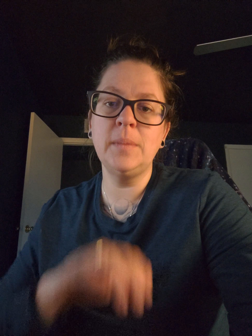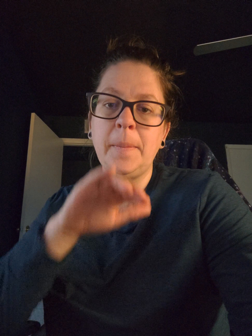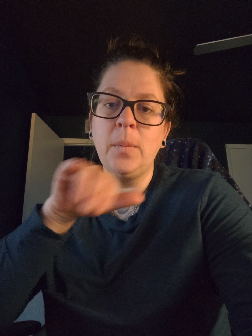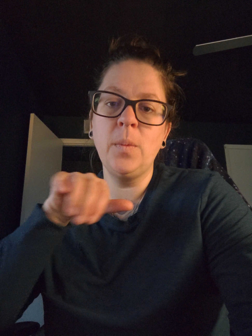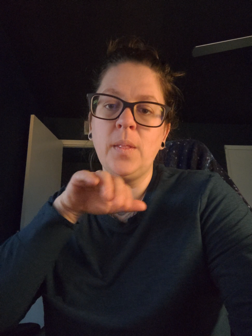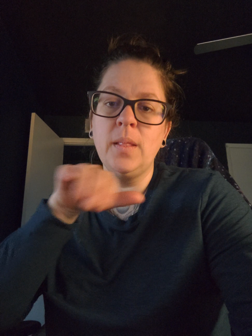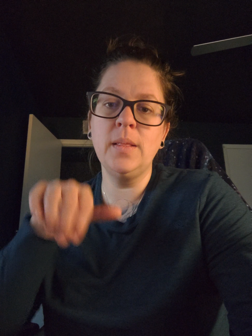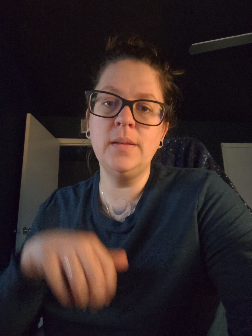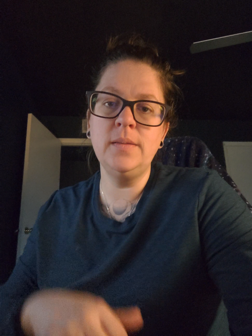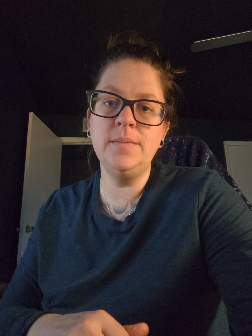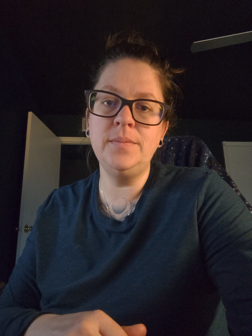pool